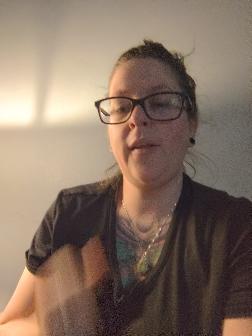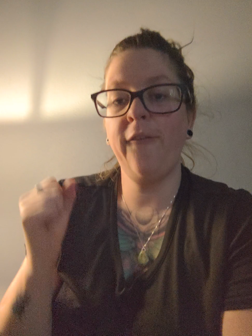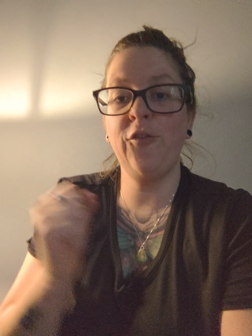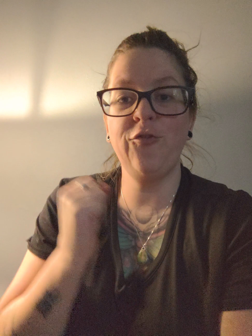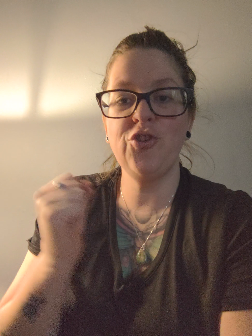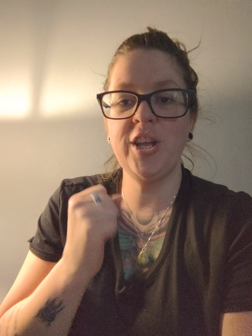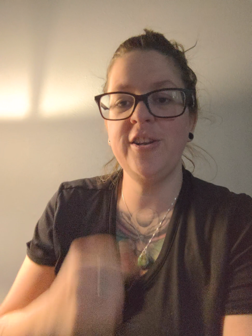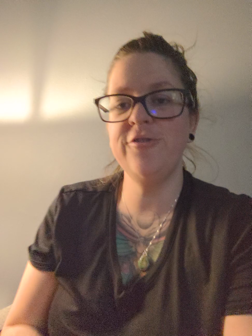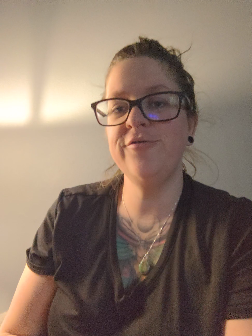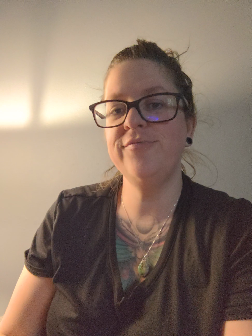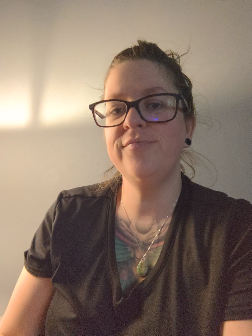refrigerator